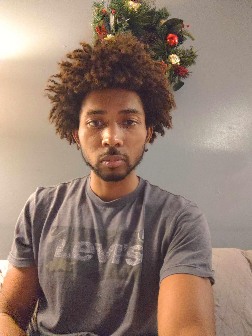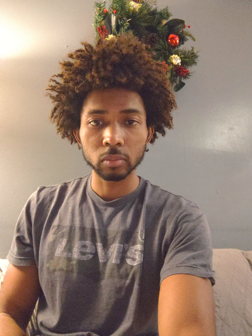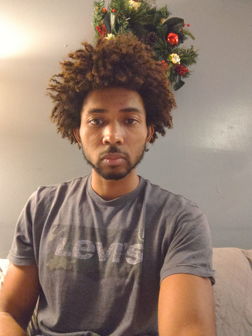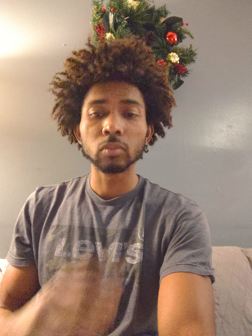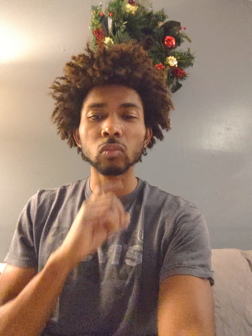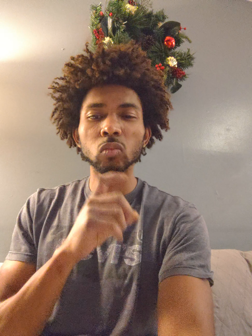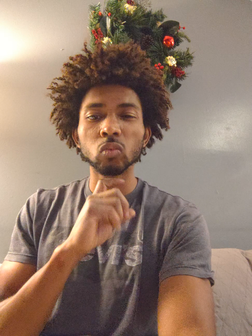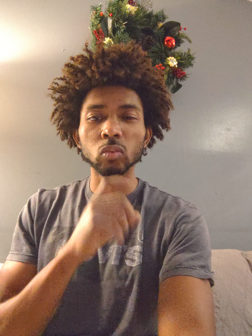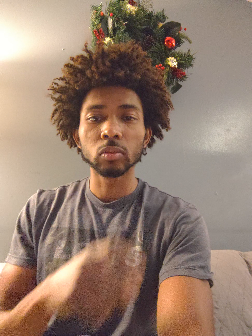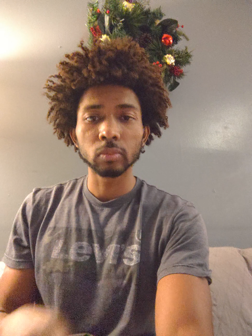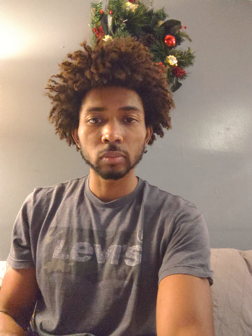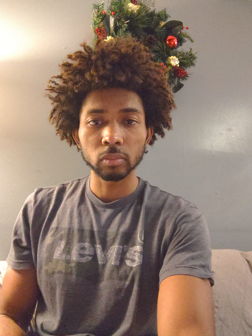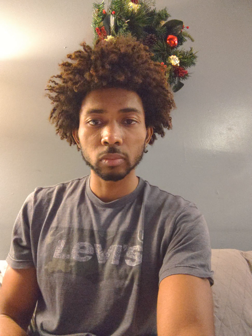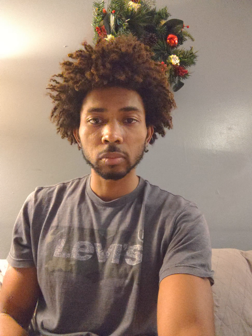garbage